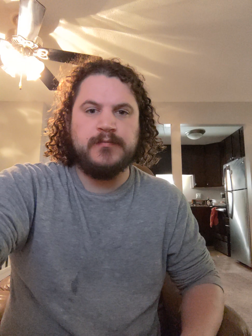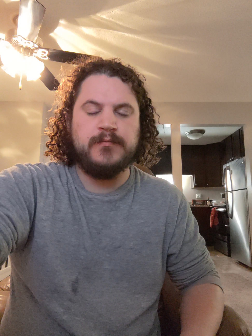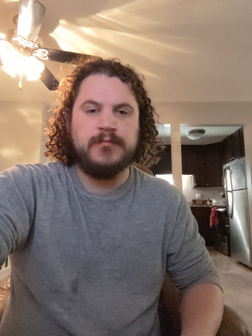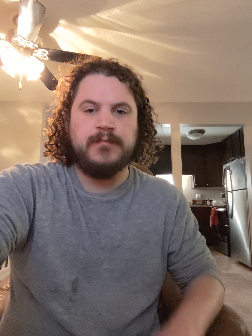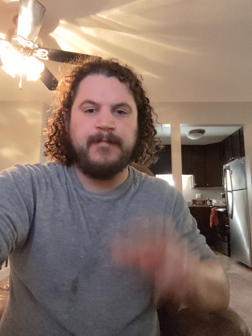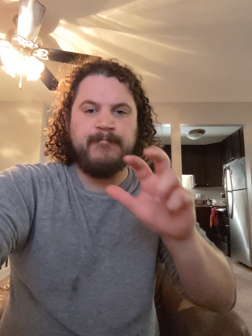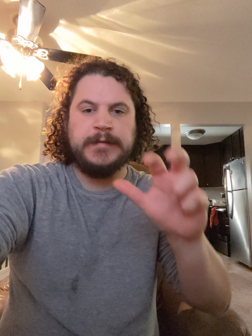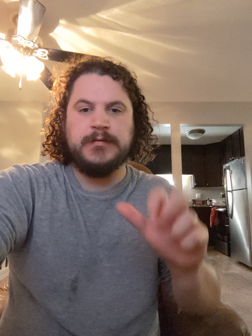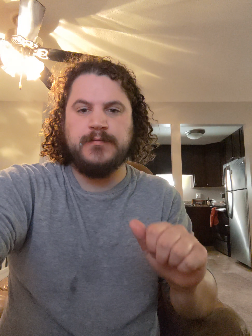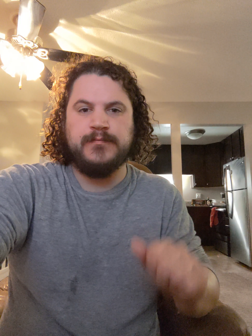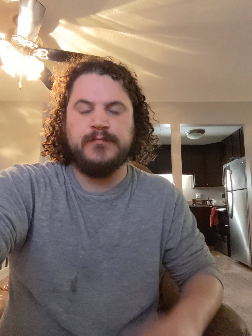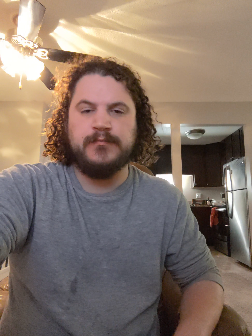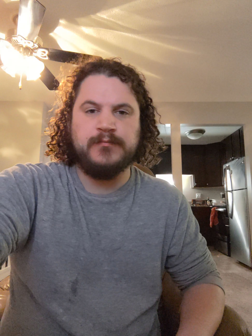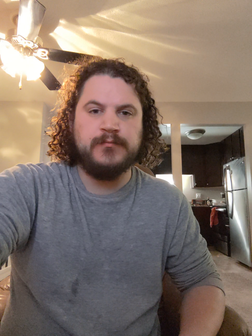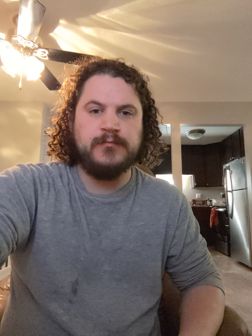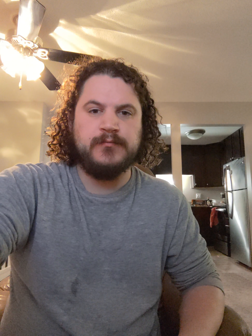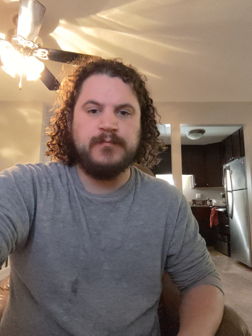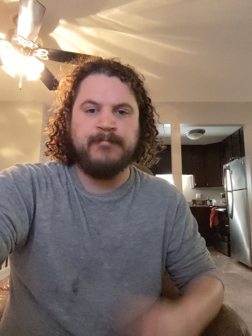pizza